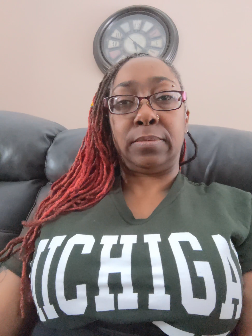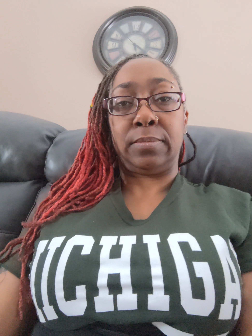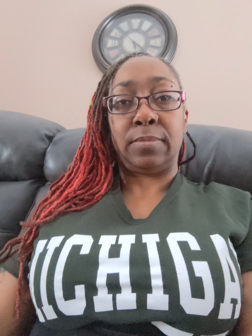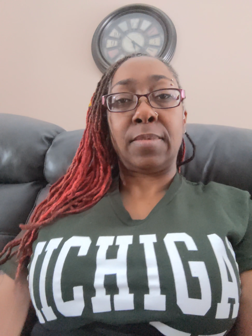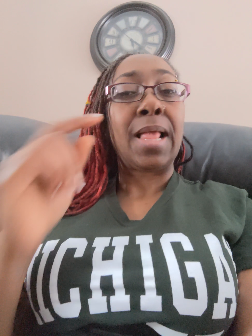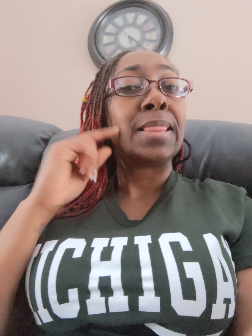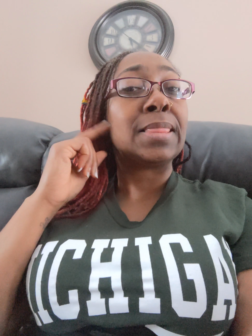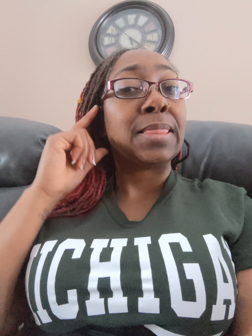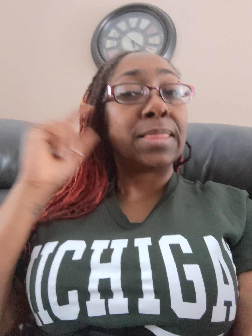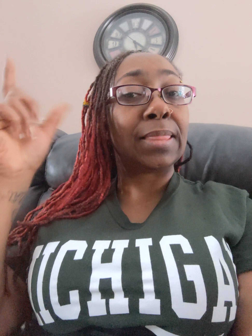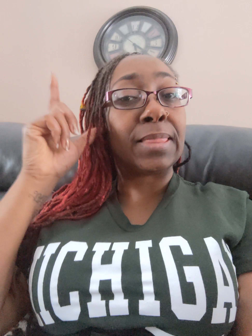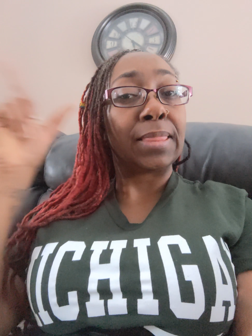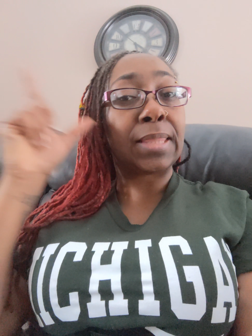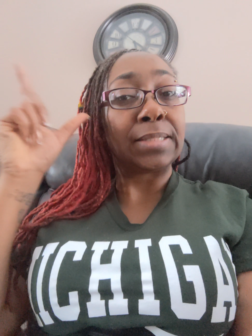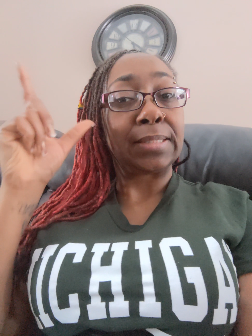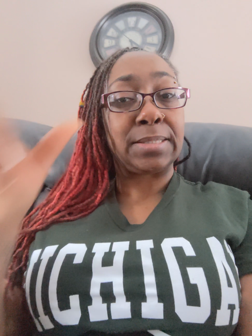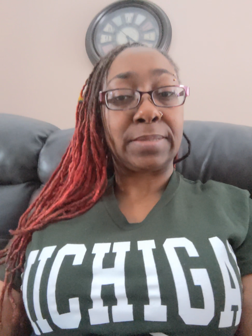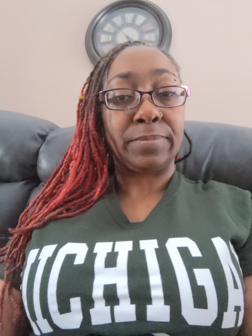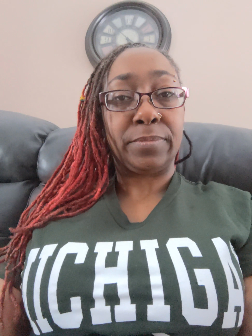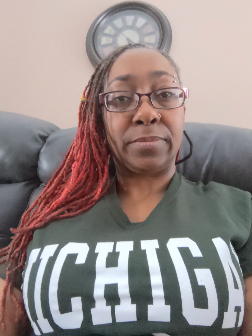listen